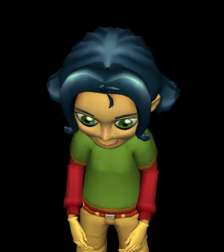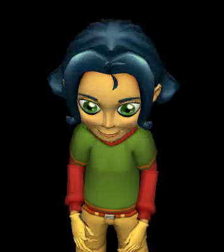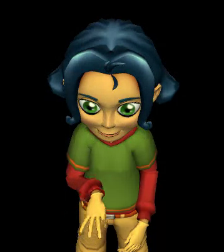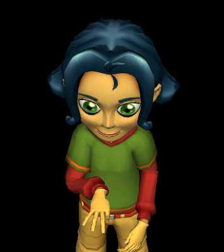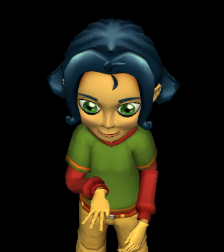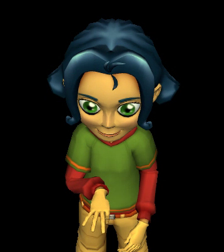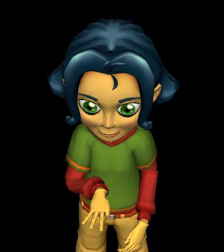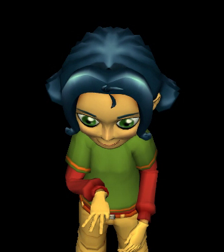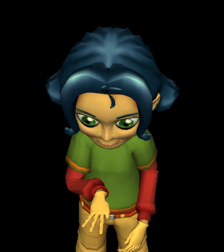ملح